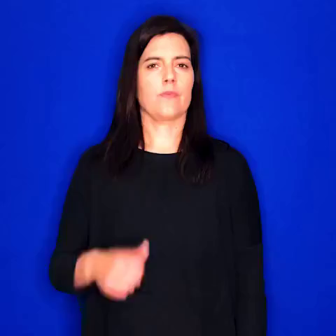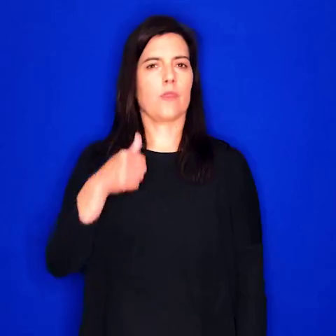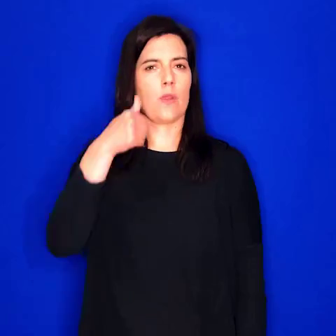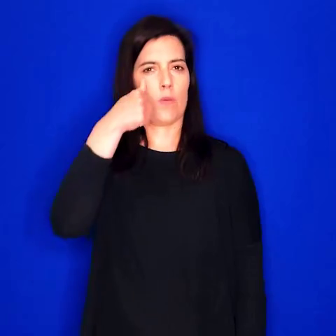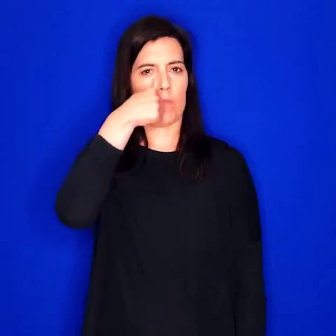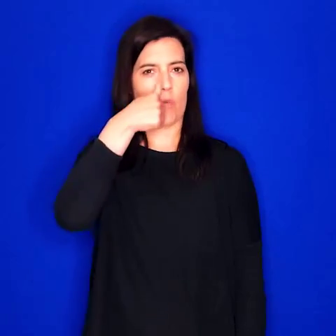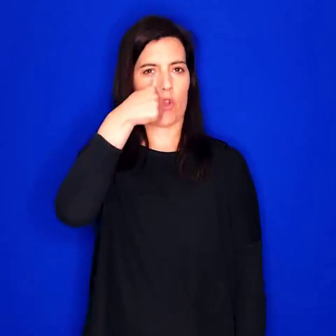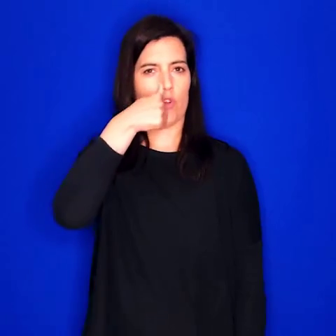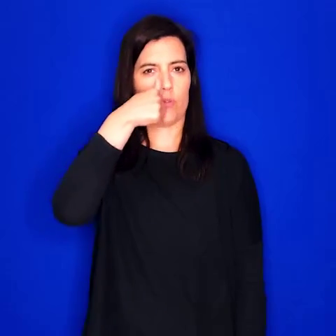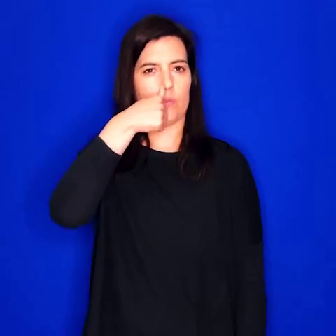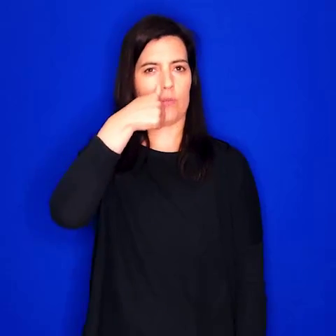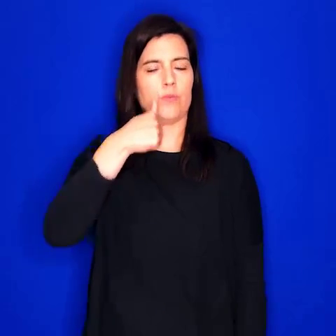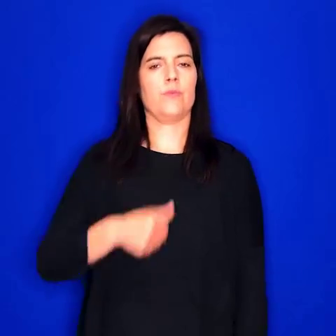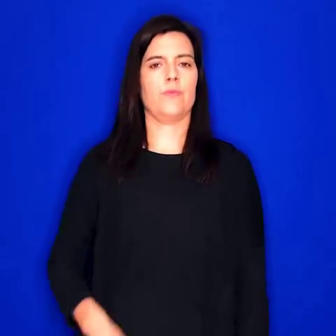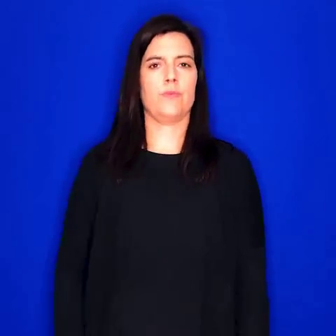moco